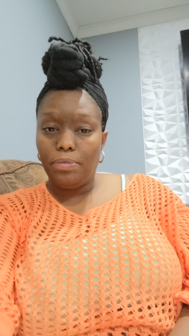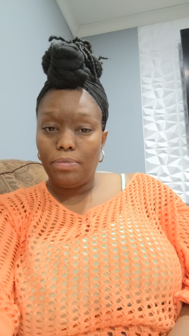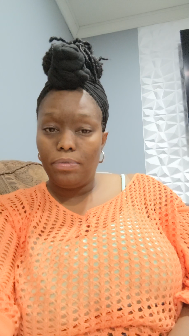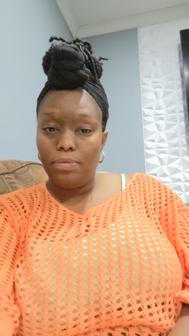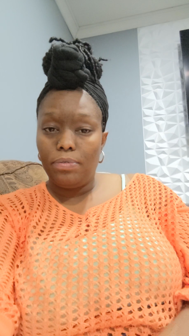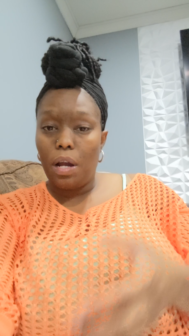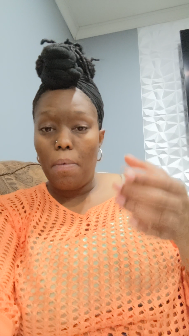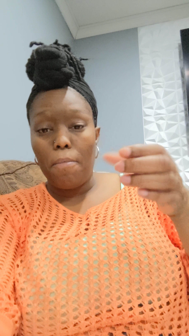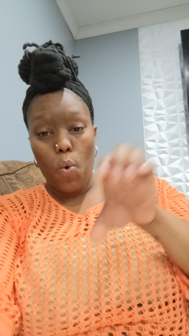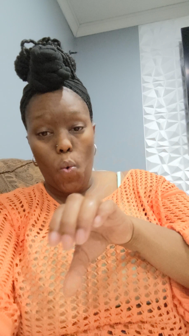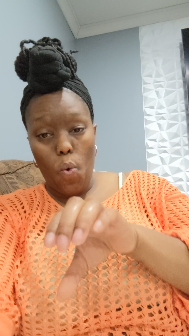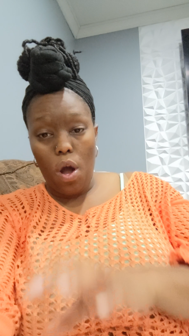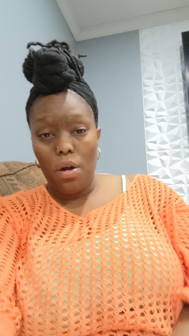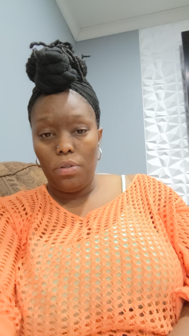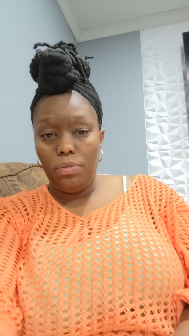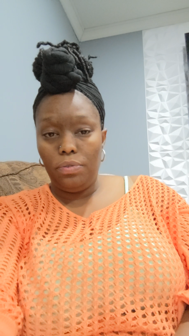pour